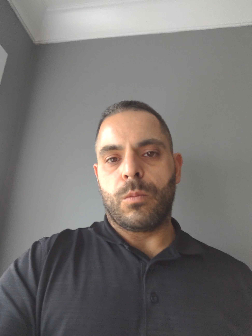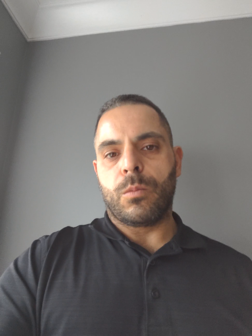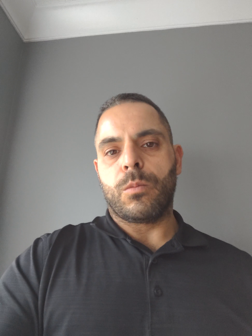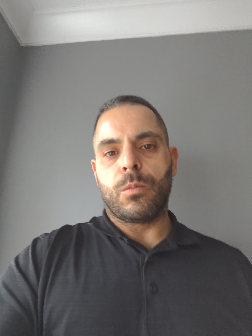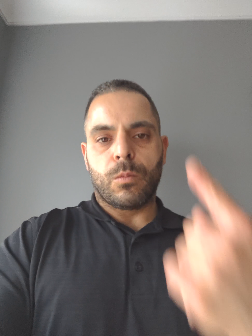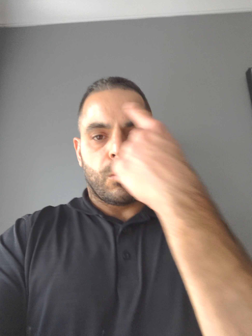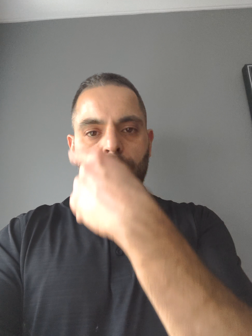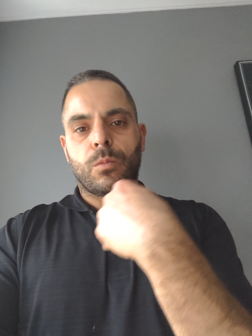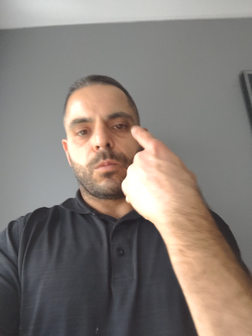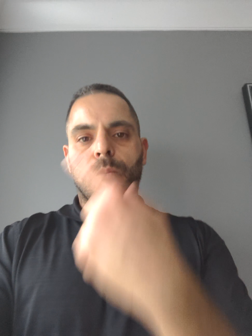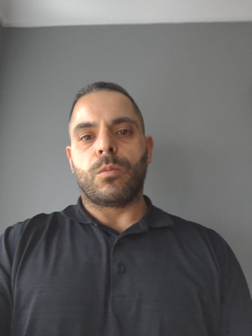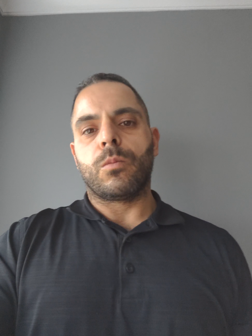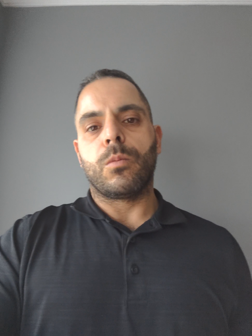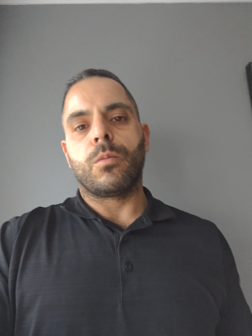face